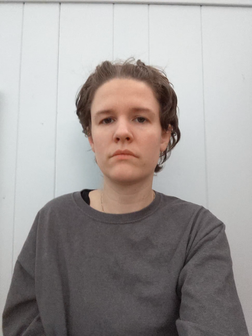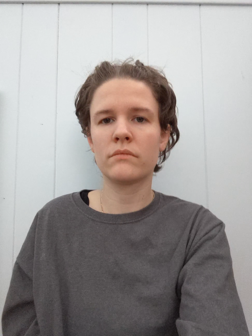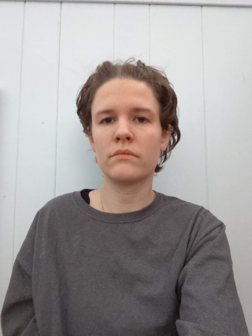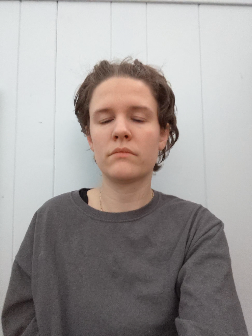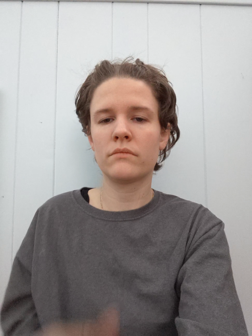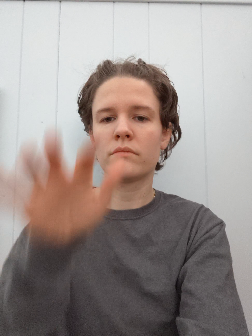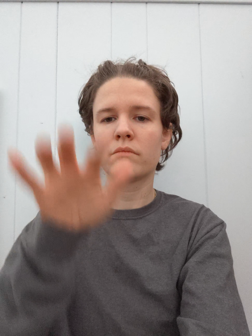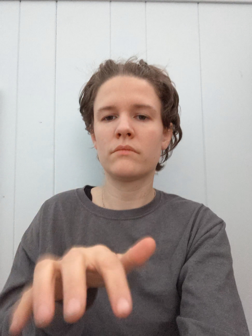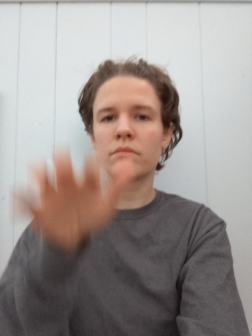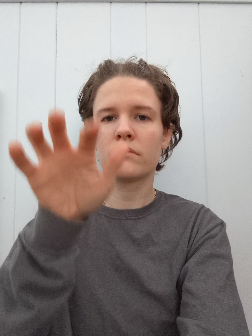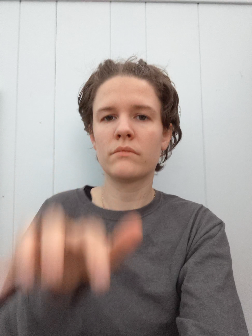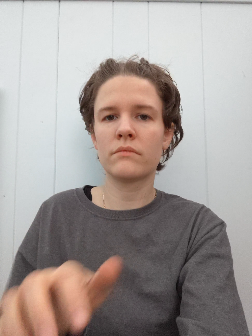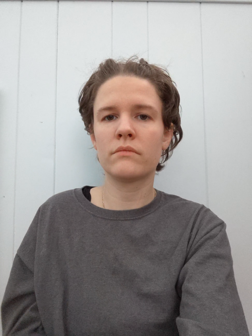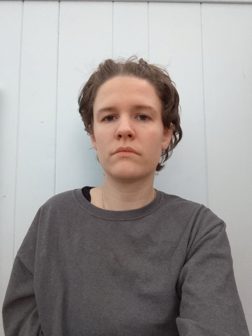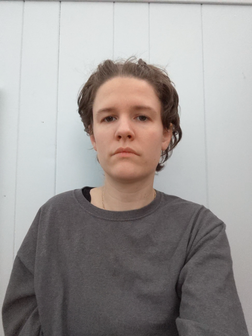alligator